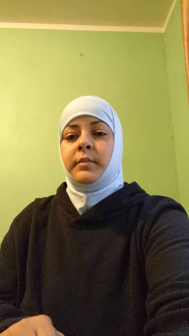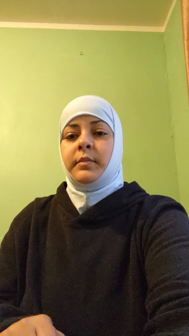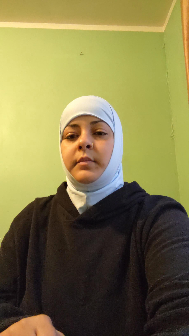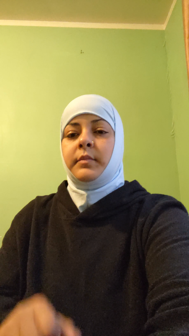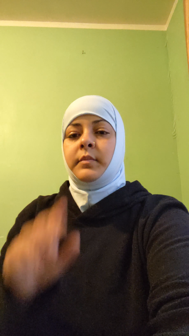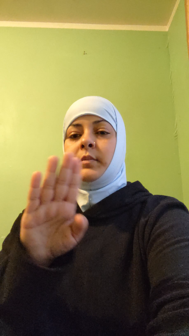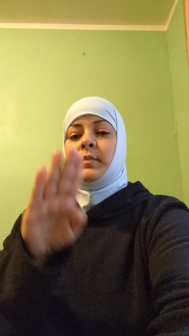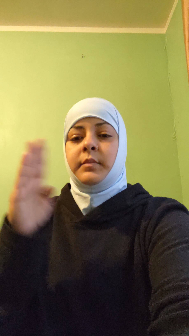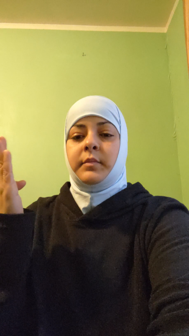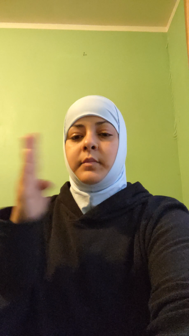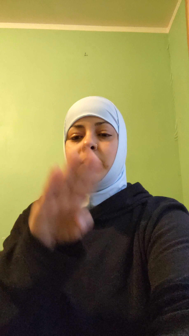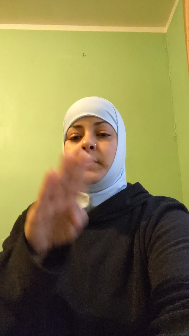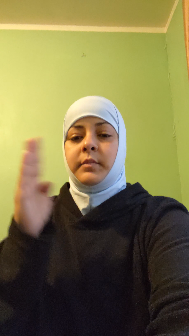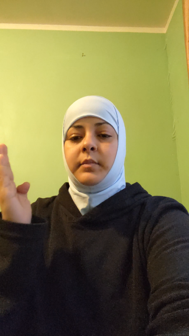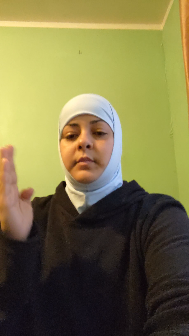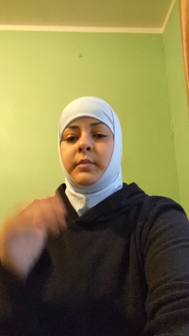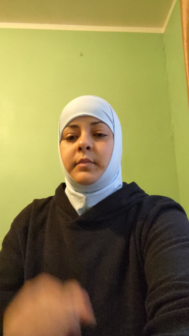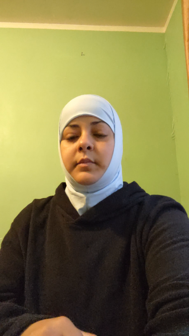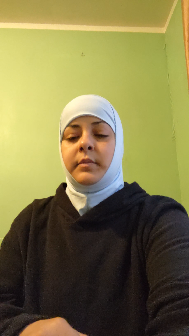door